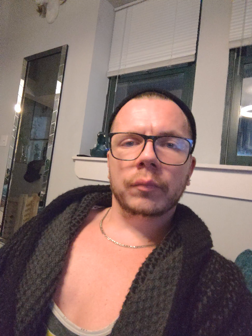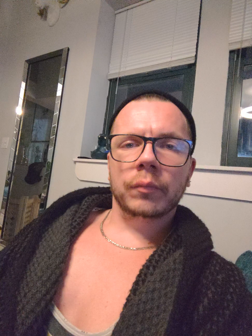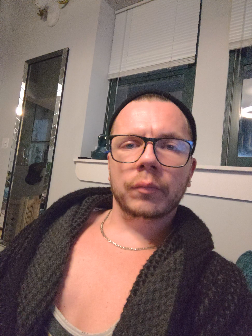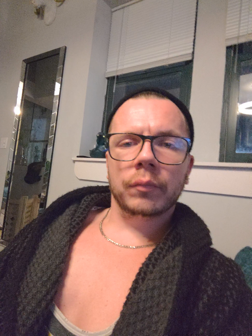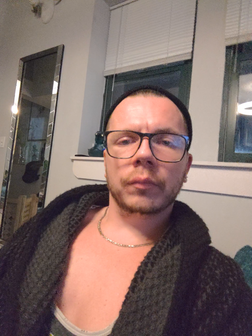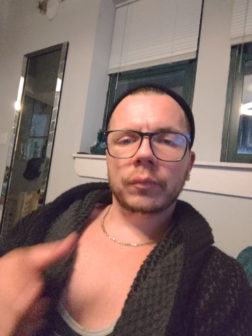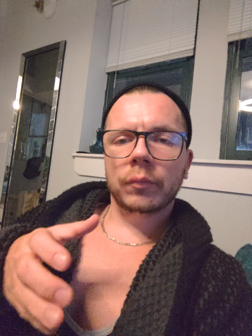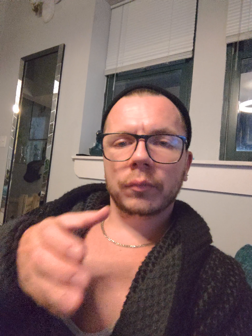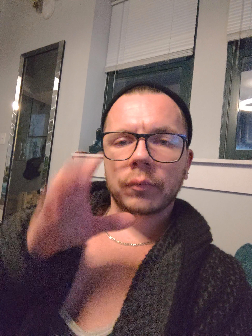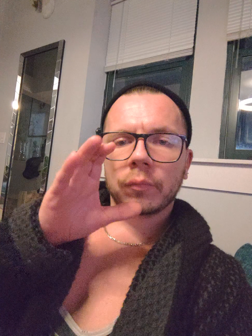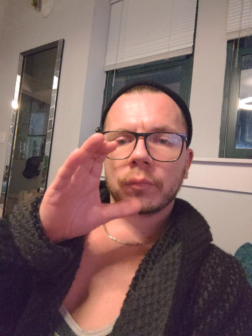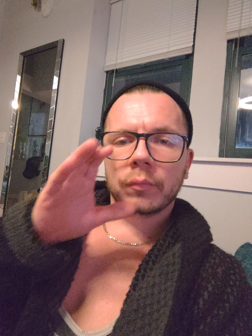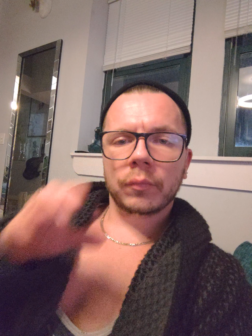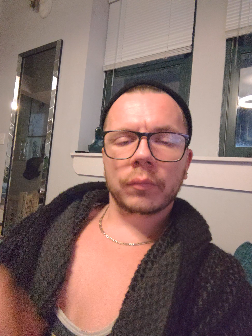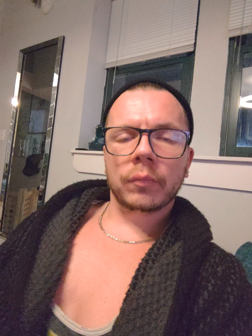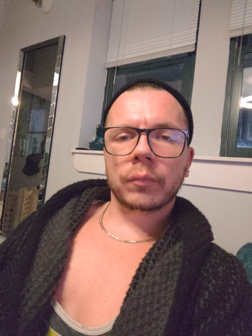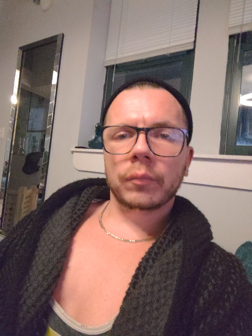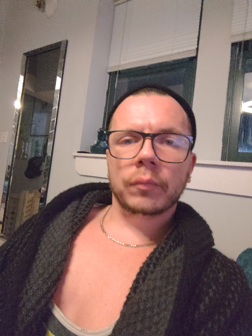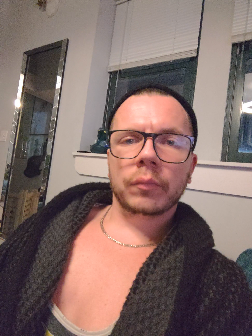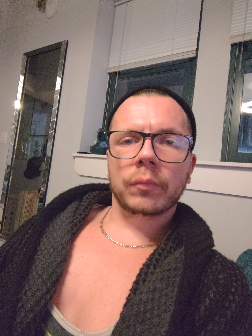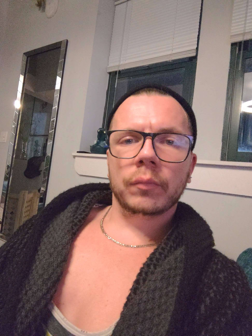drink